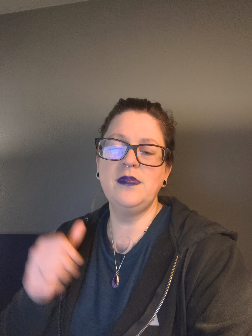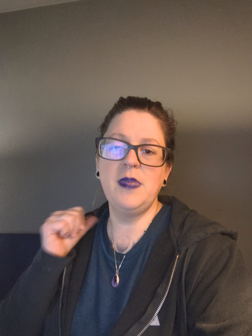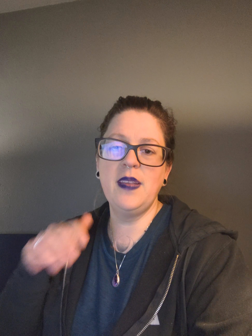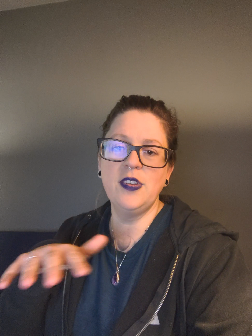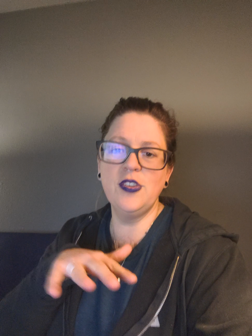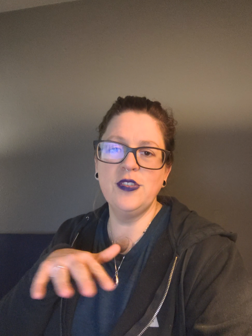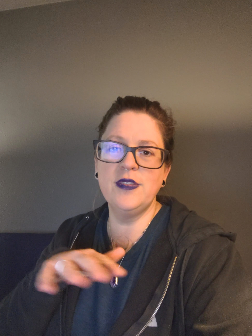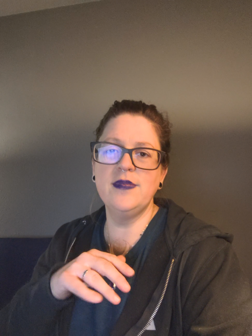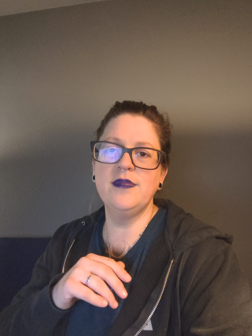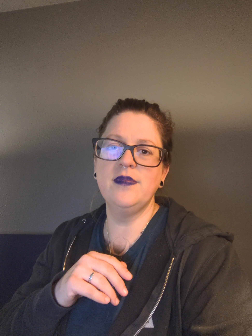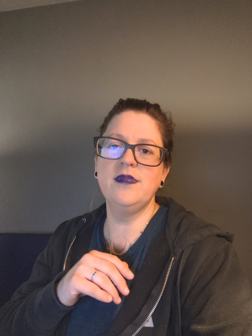backyard